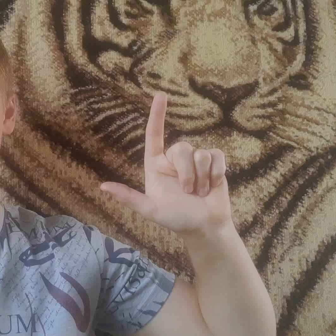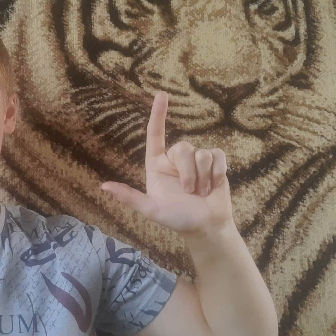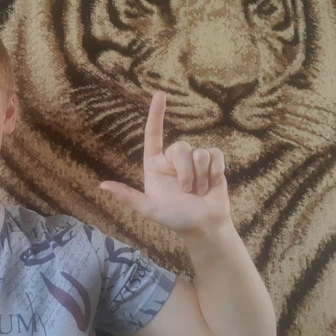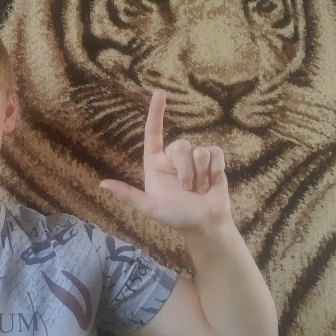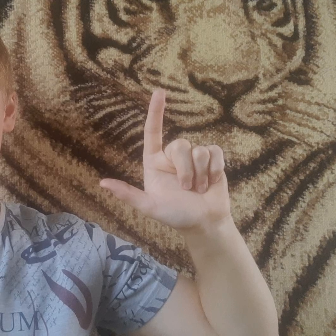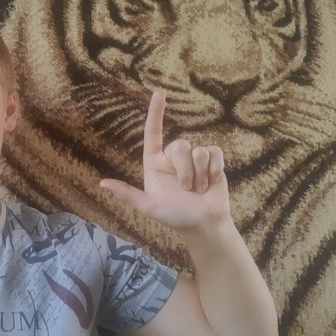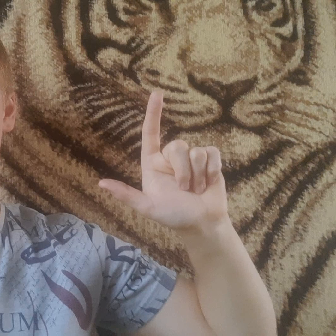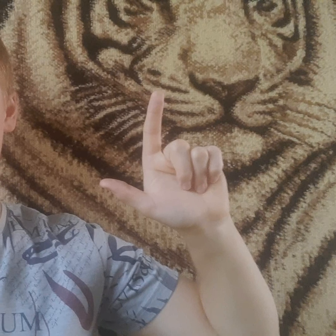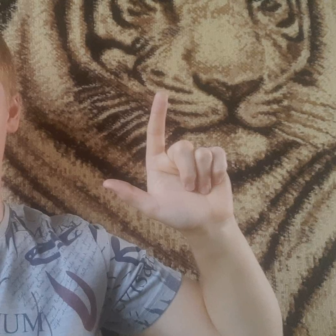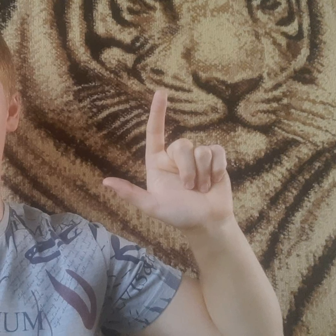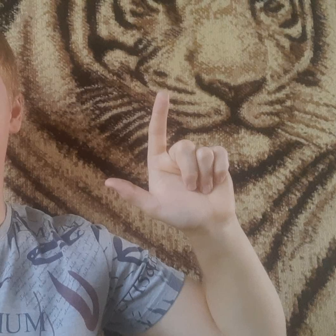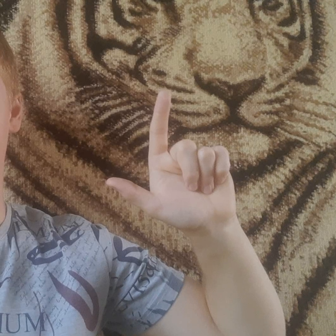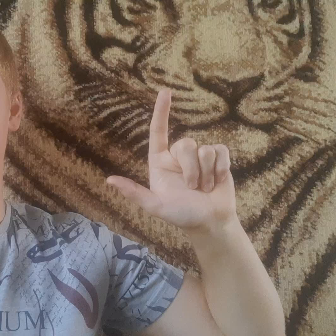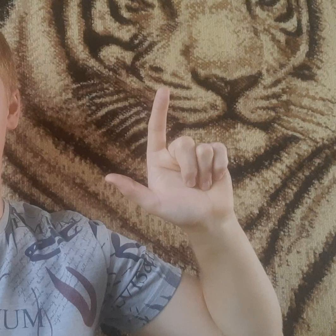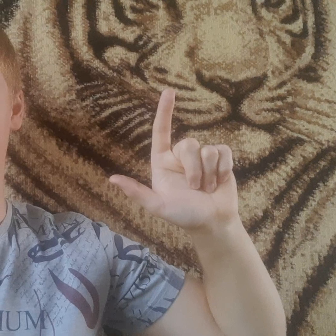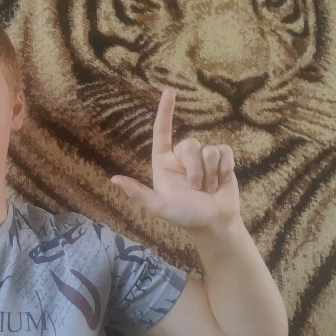Ь